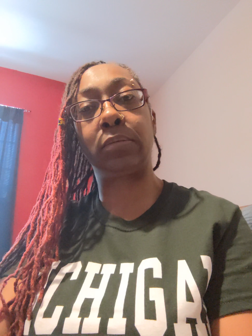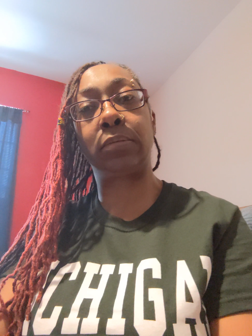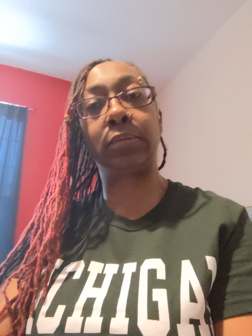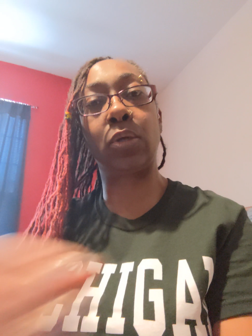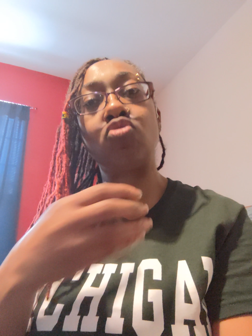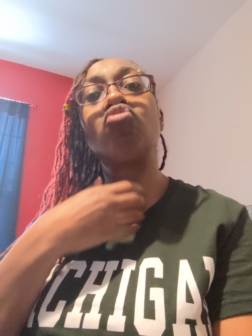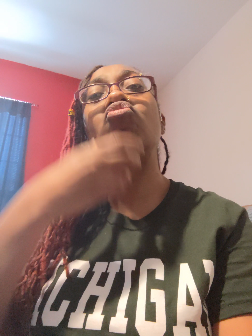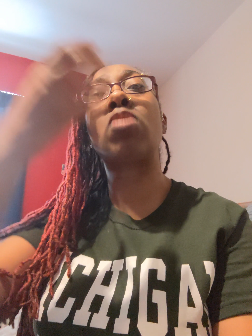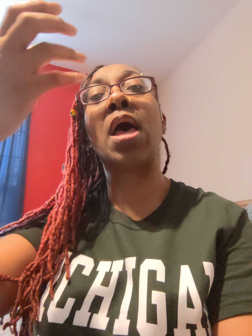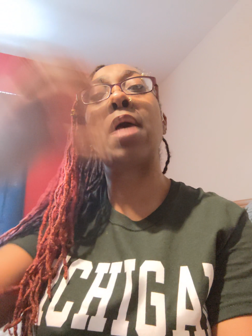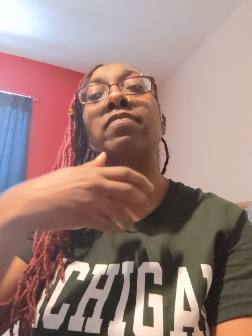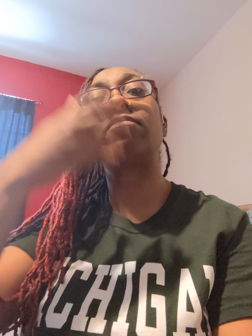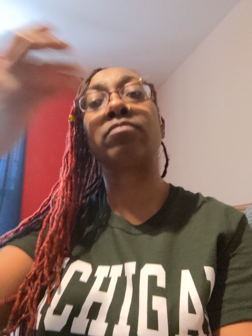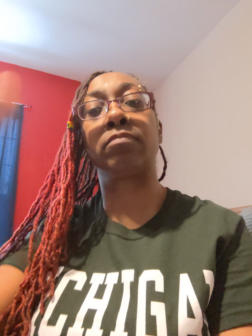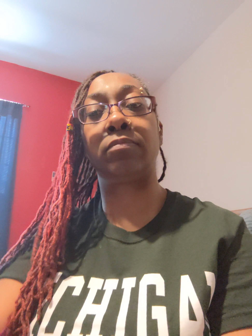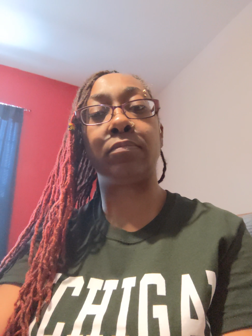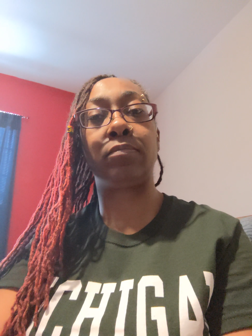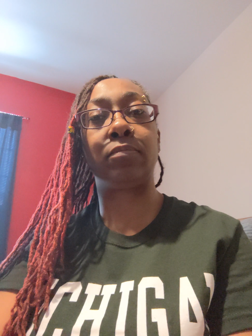giraffe